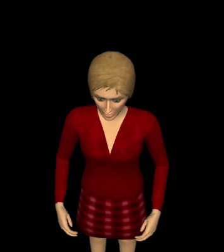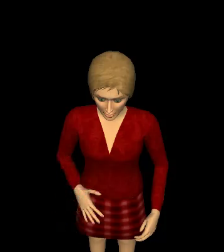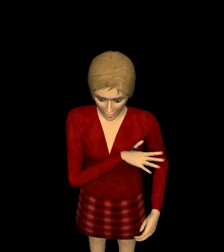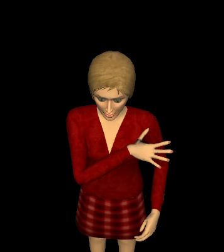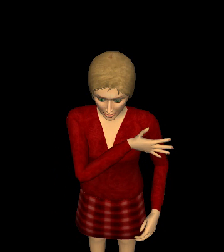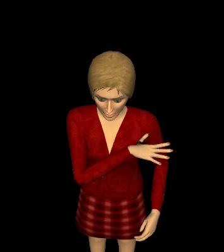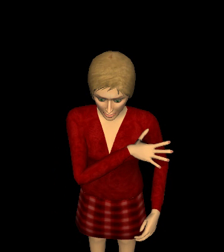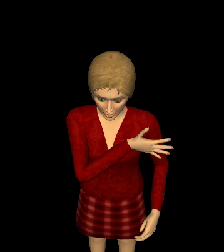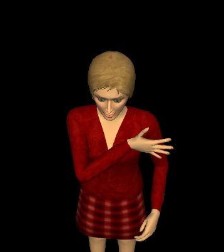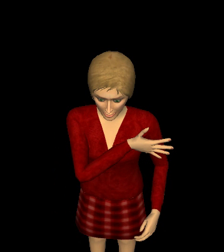أستاذ